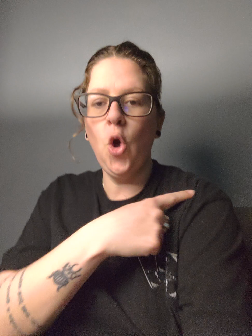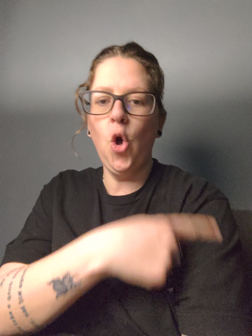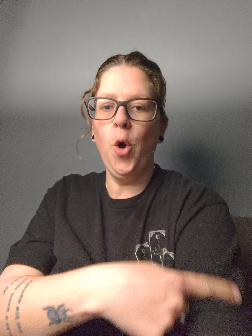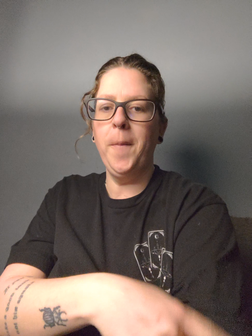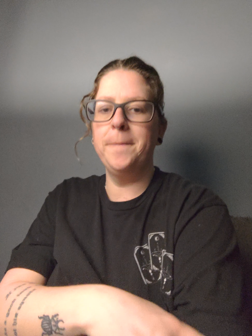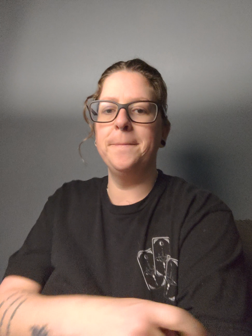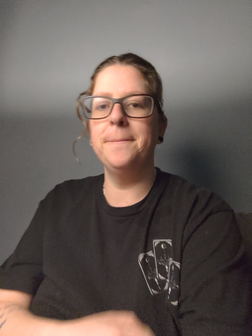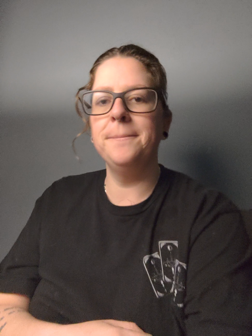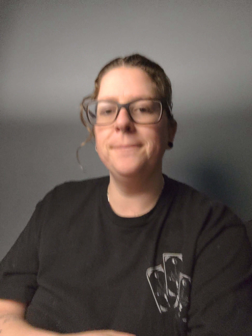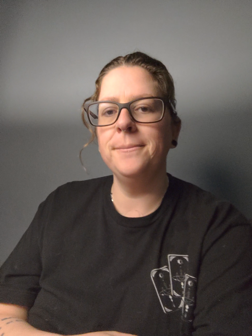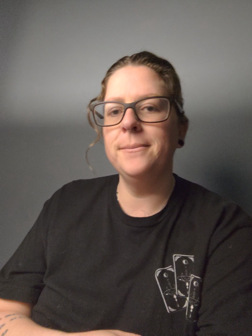arm